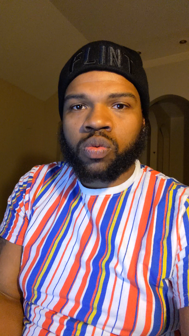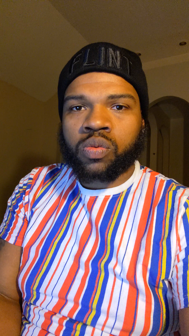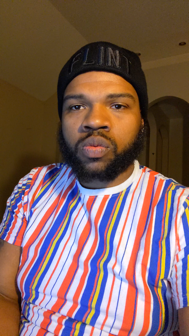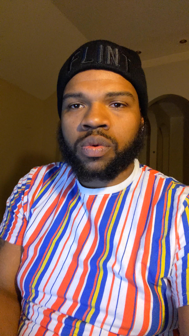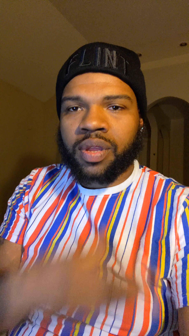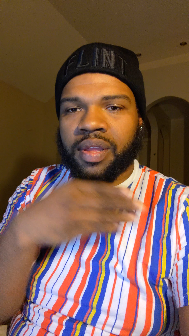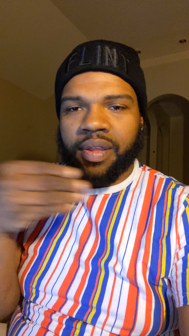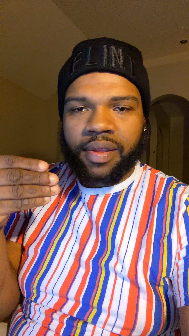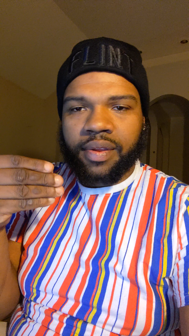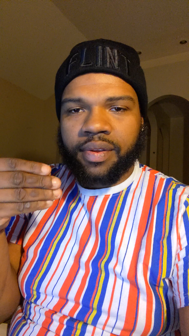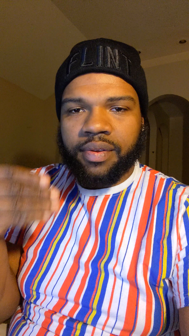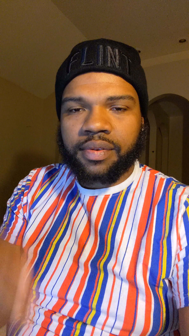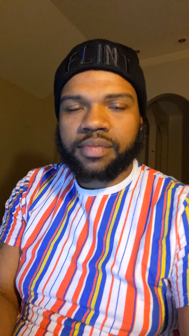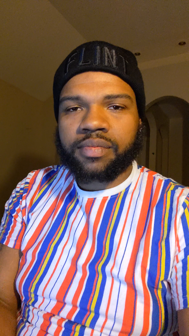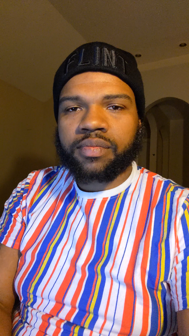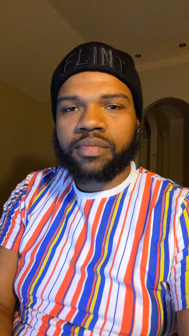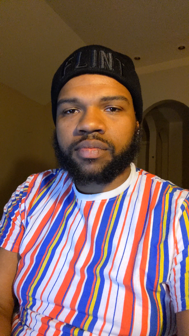and